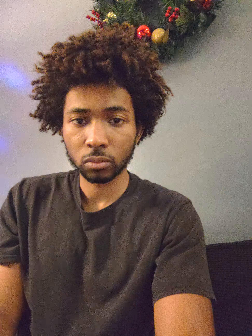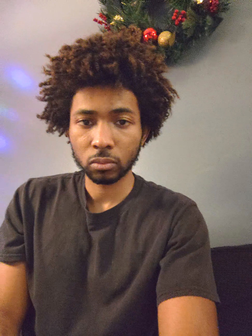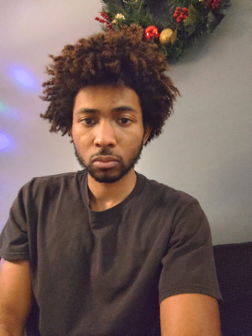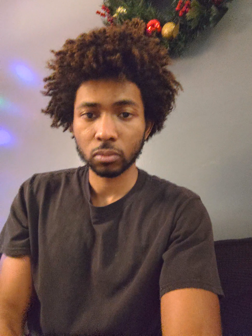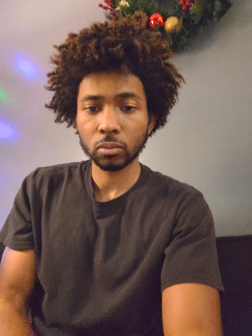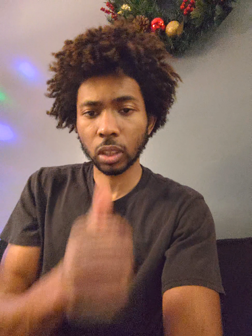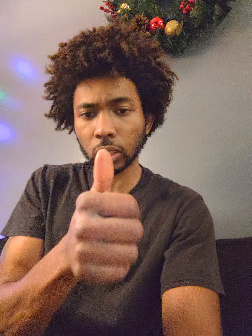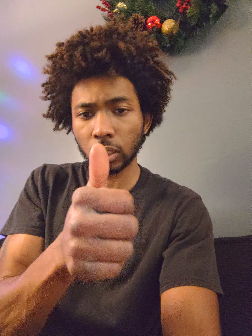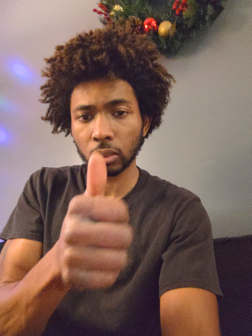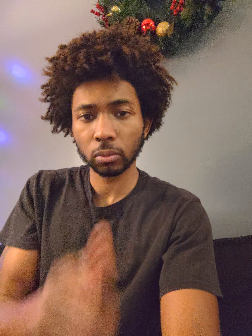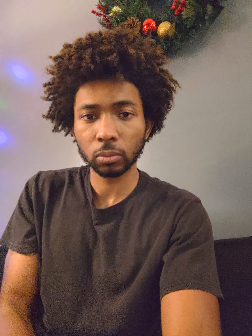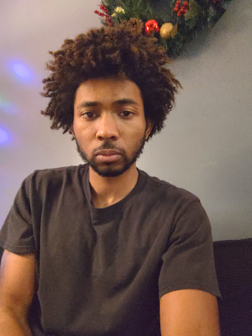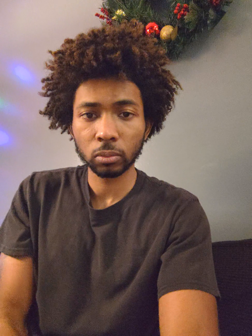yourself